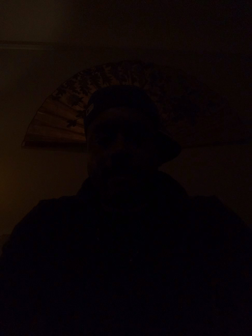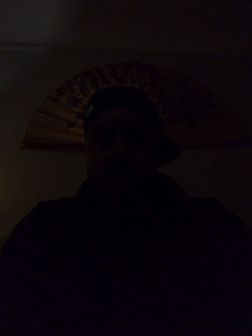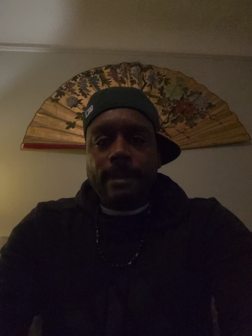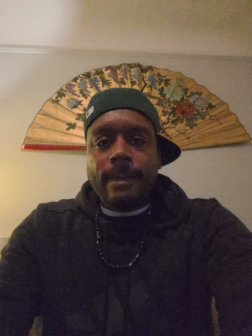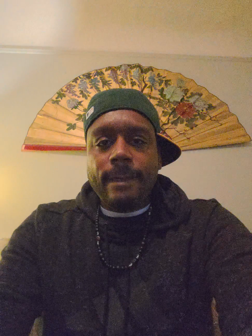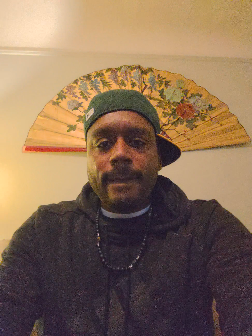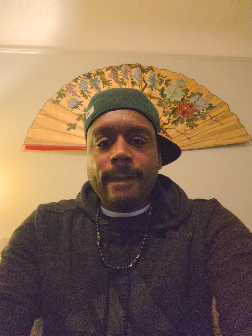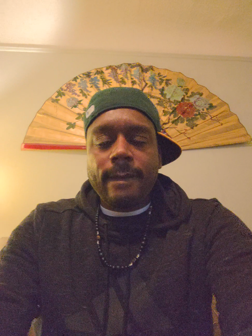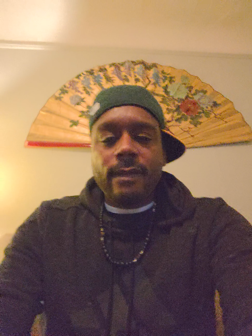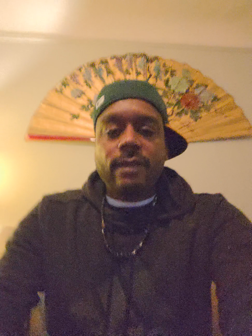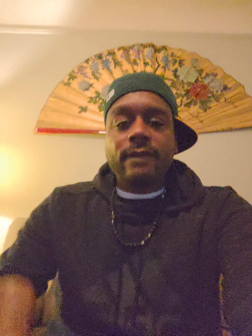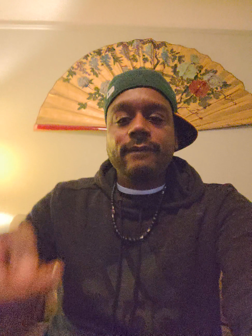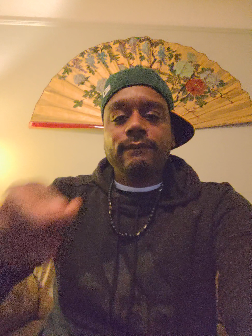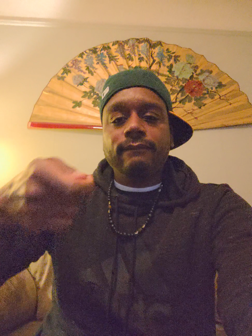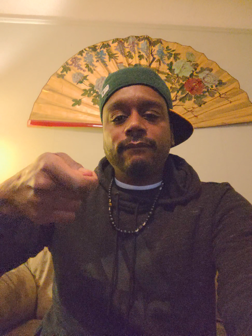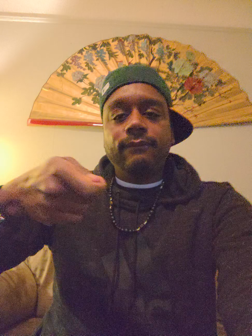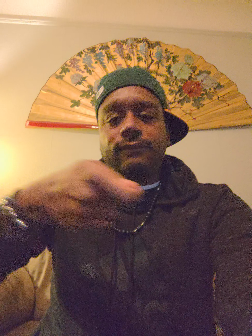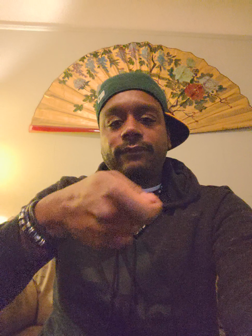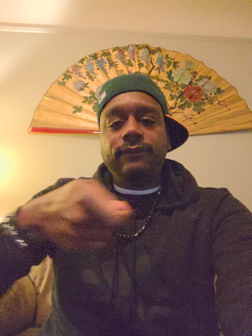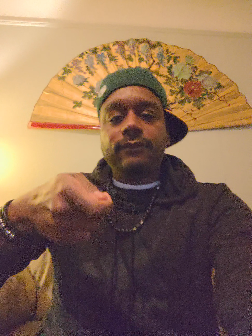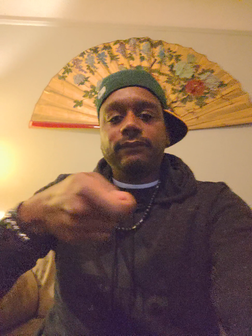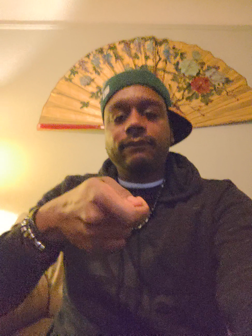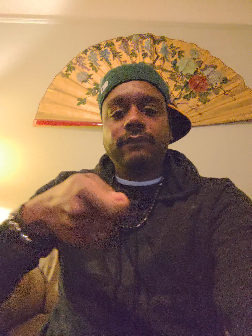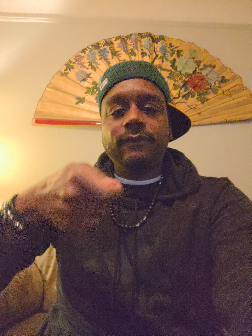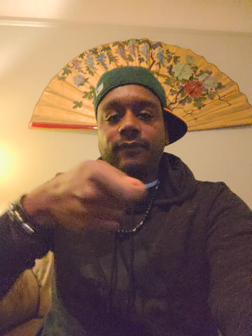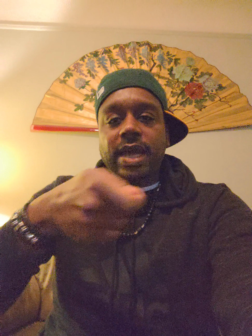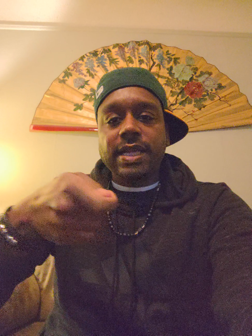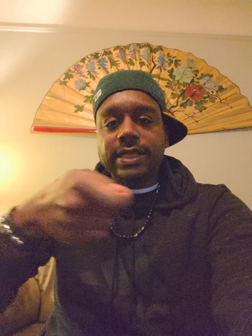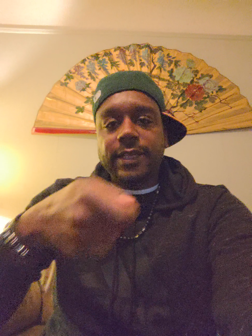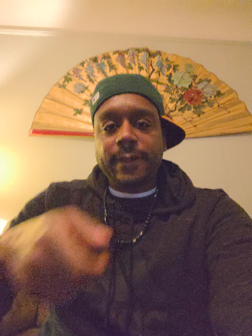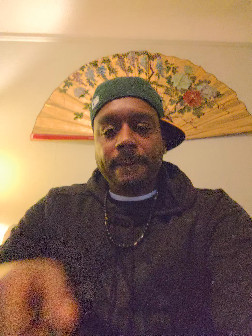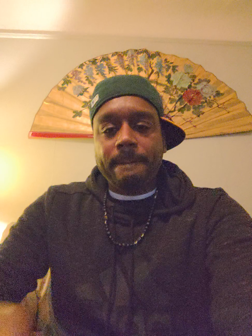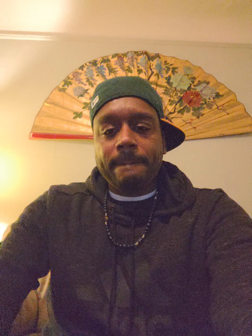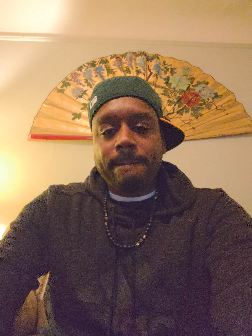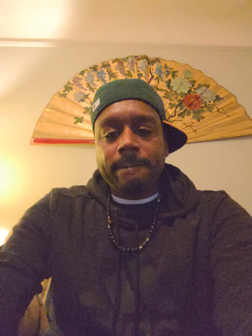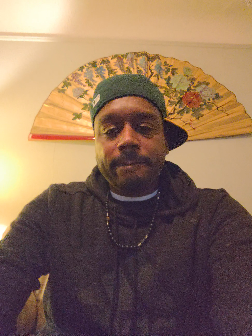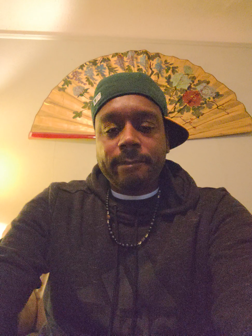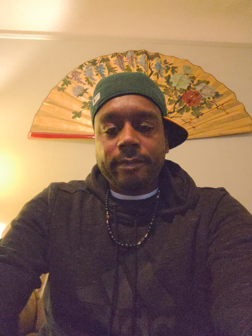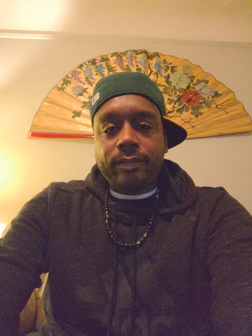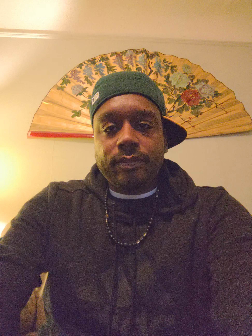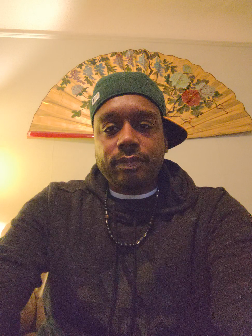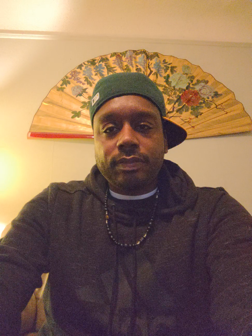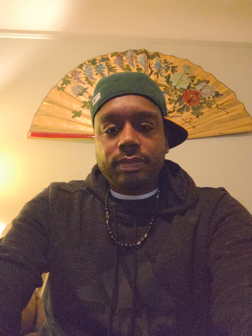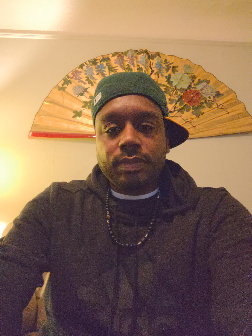vacuum